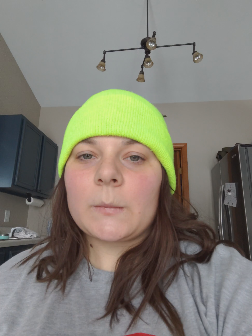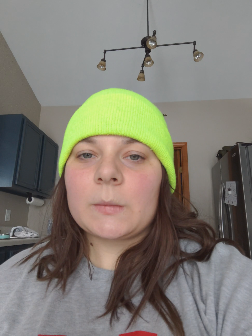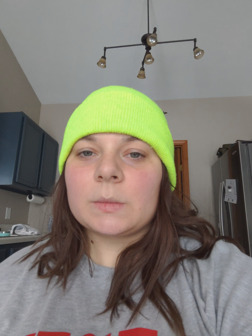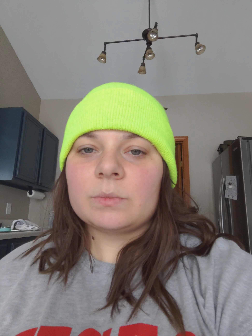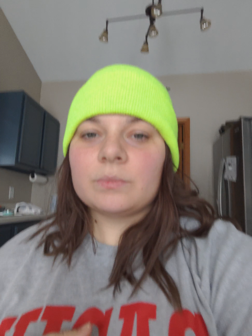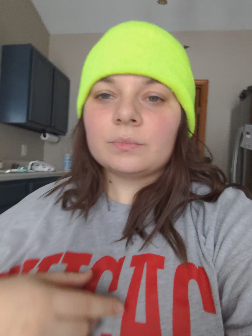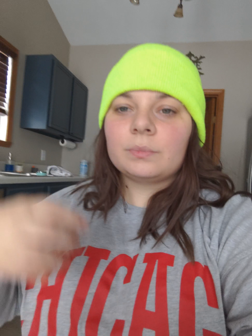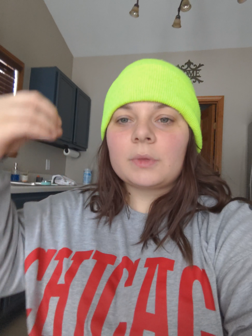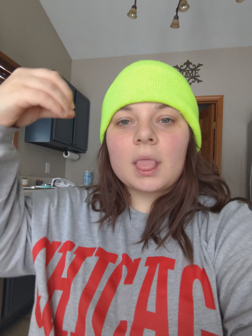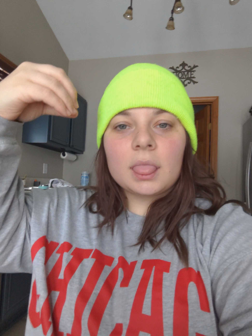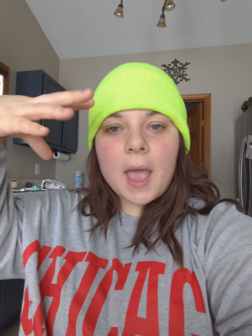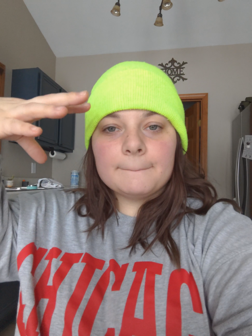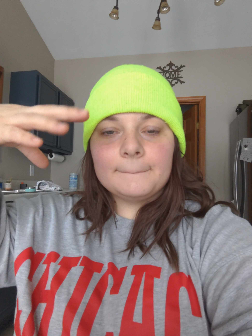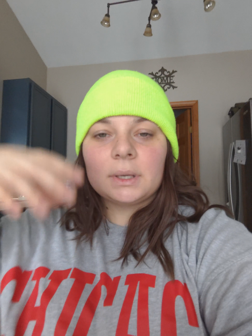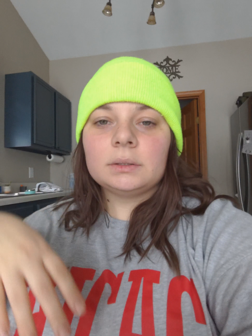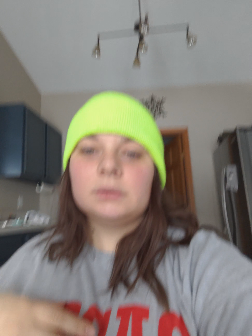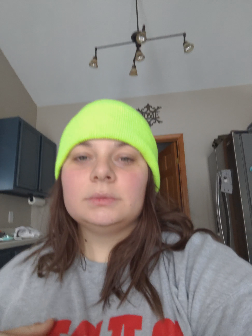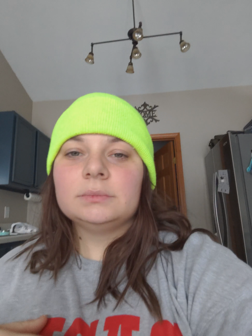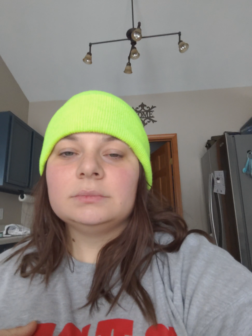lamp